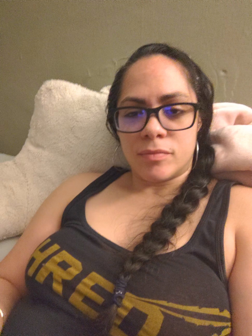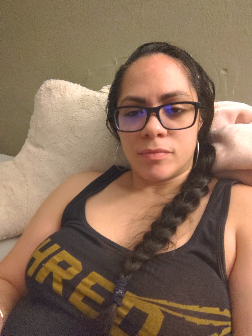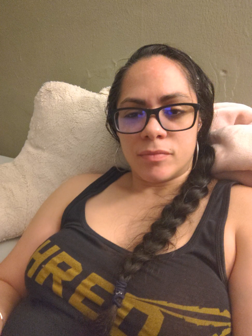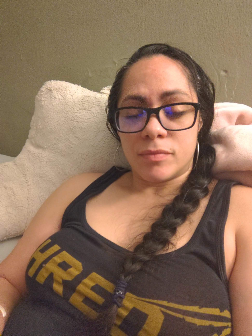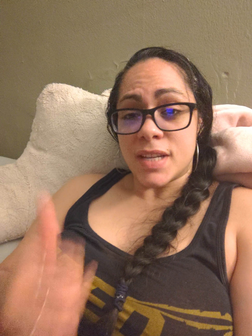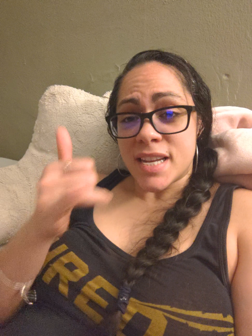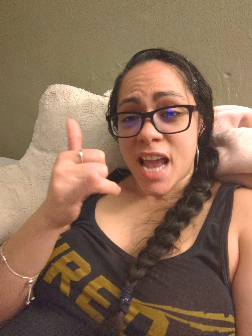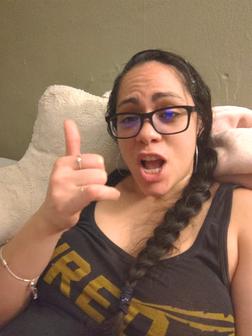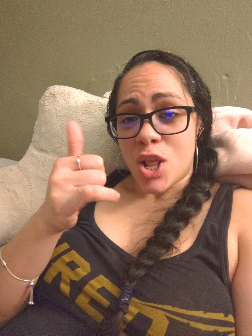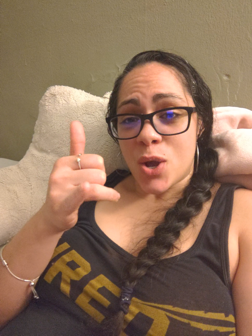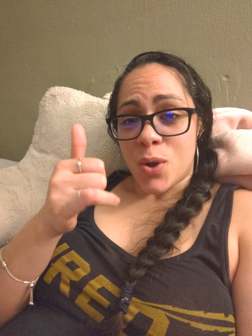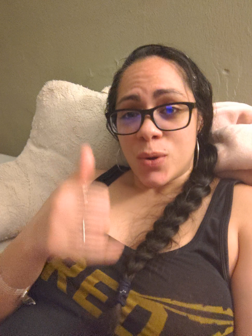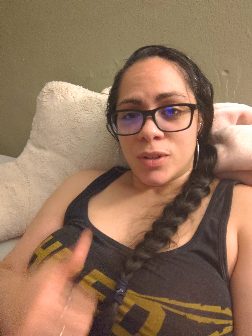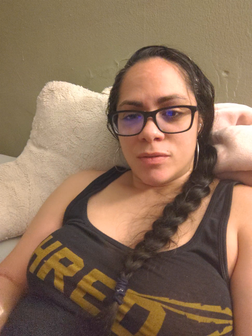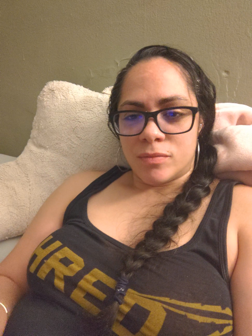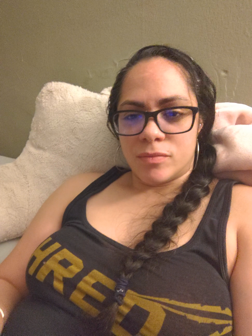yellow